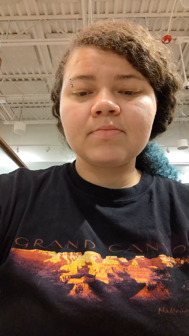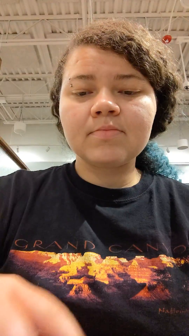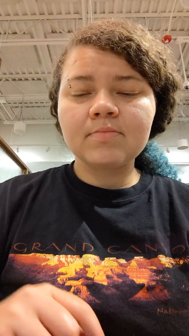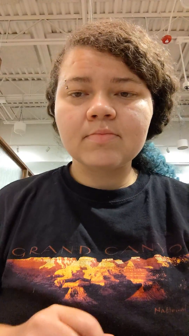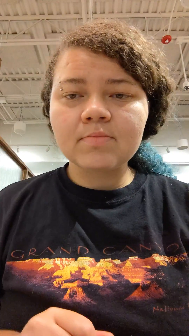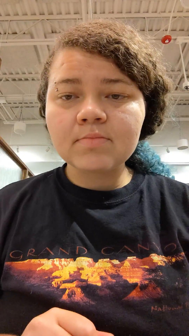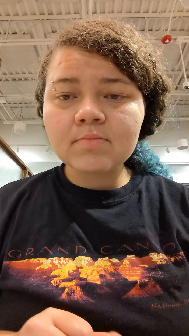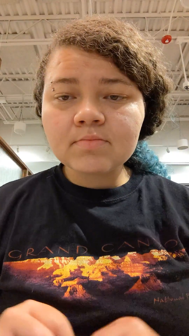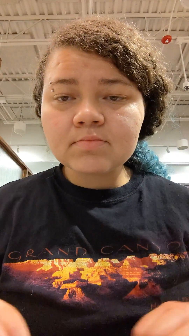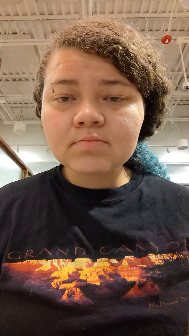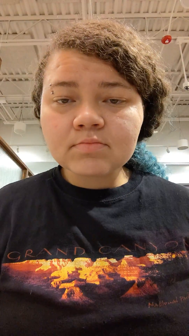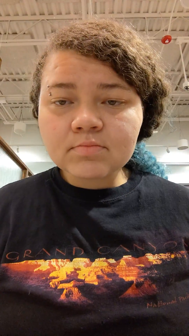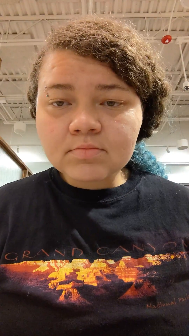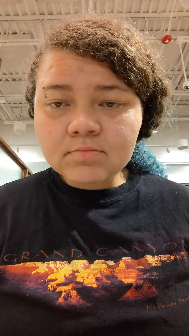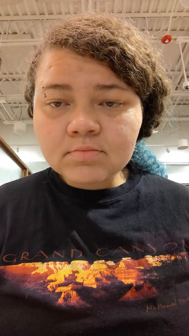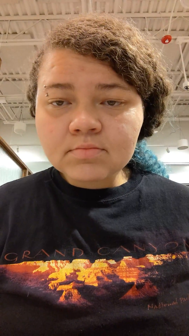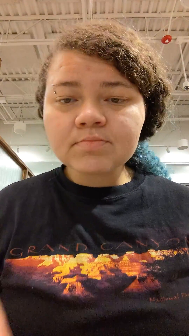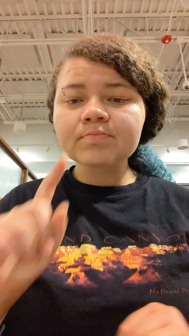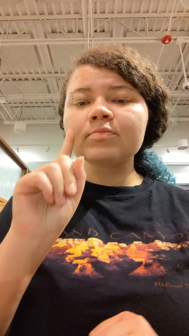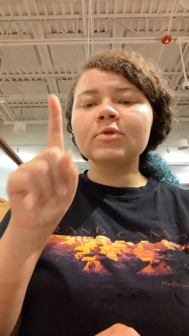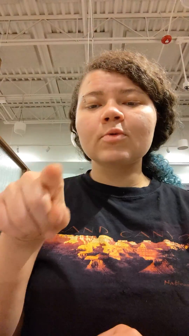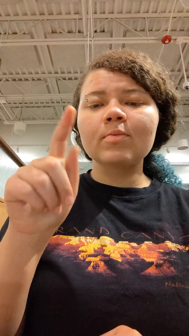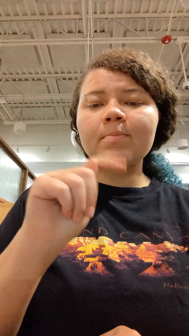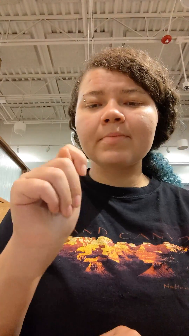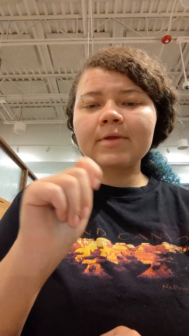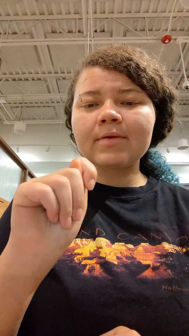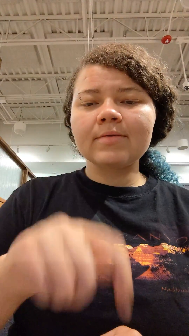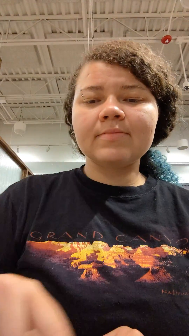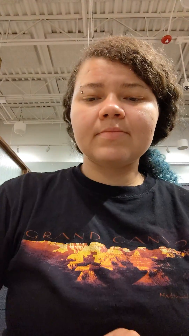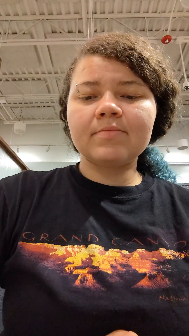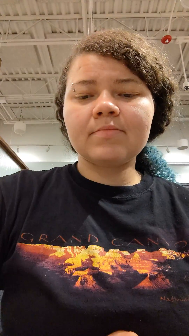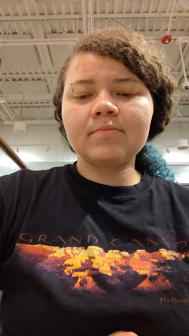go potty